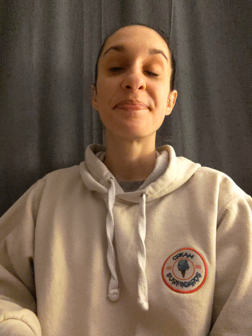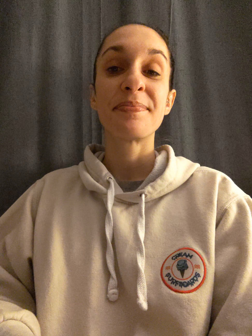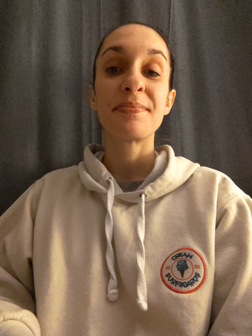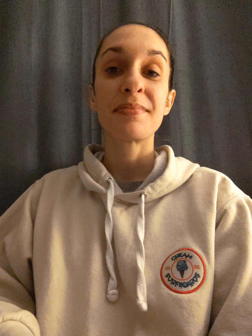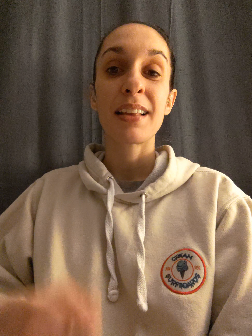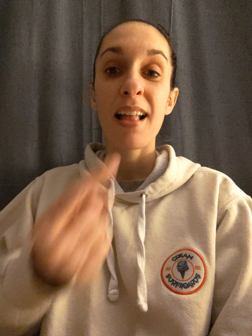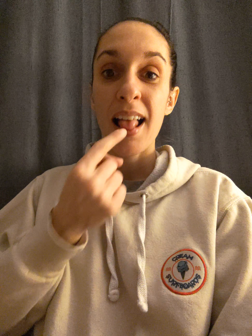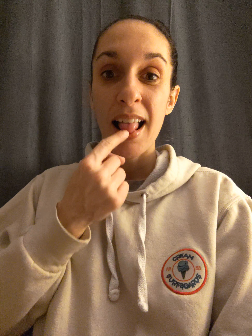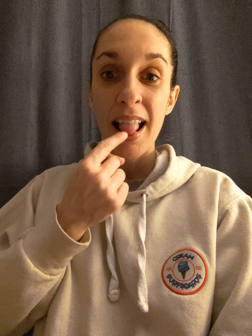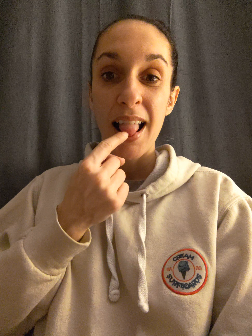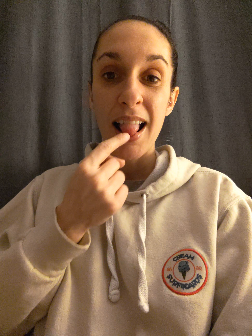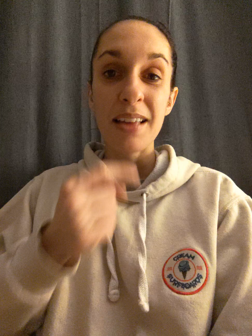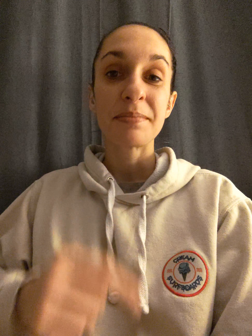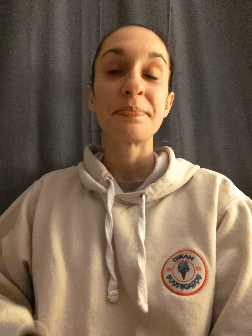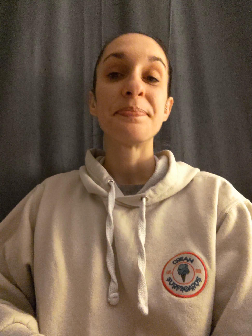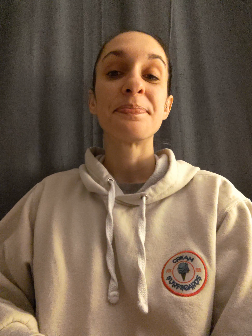tongue